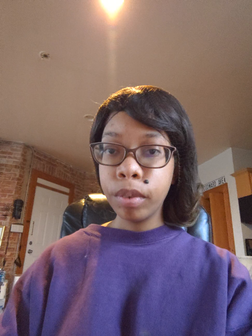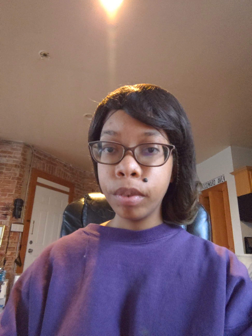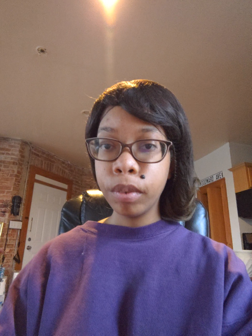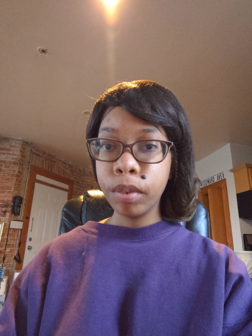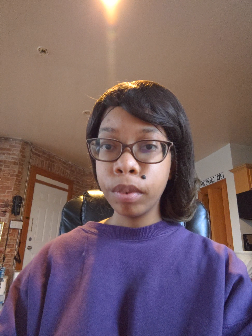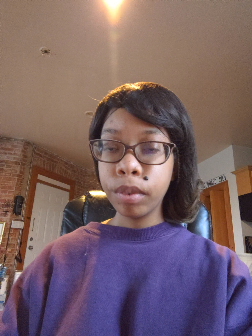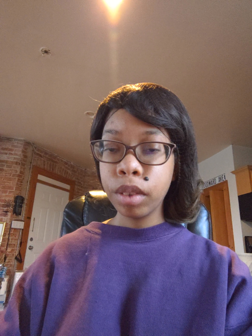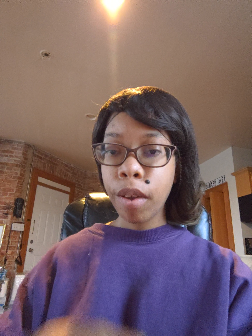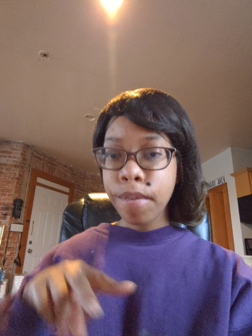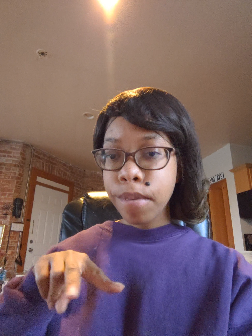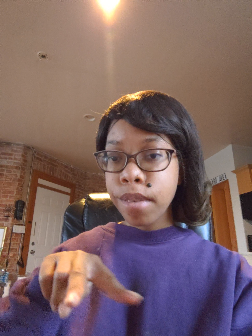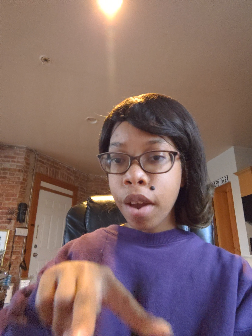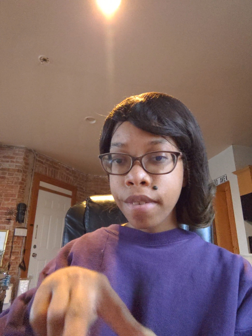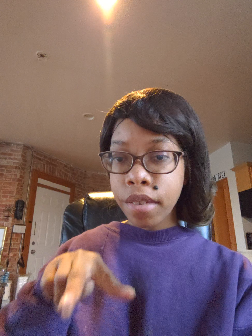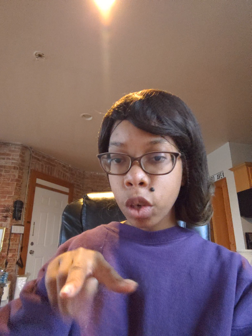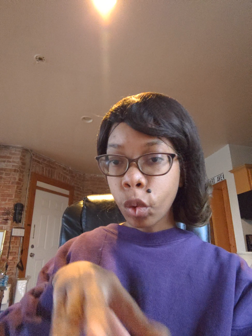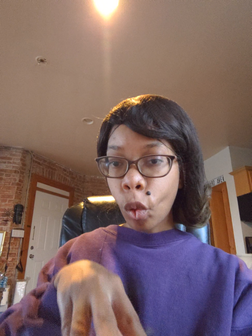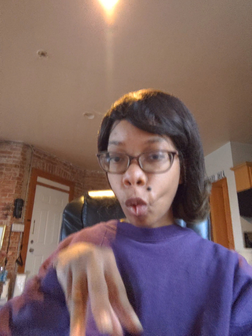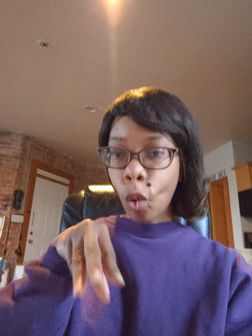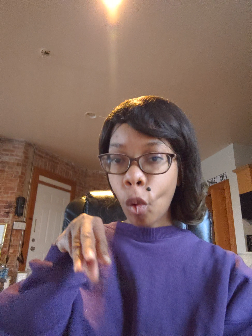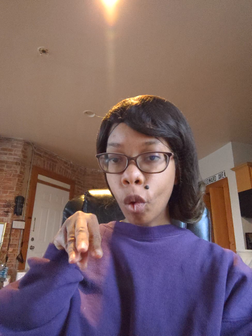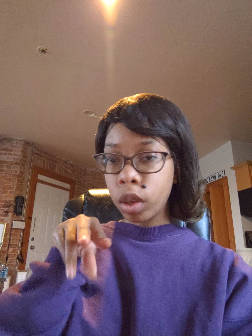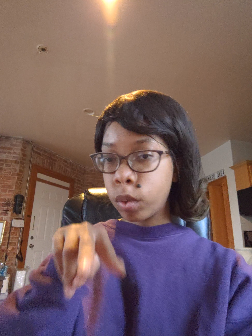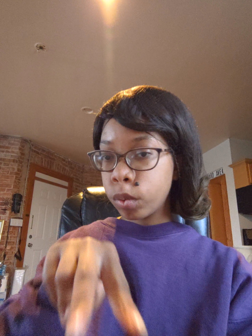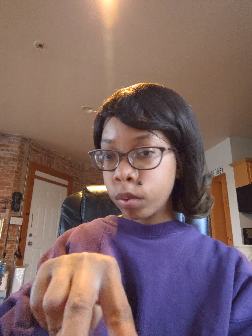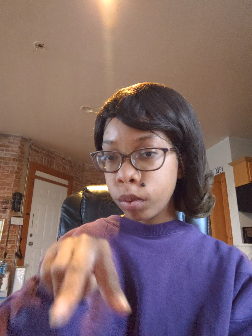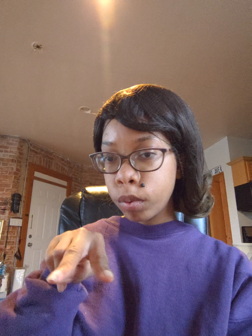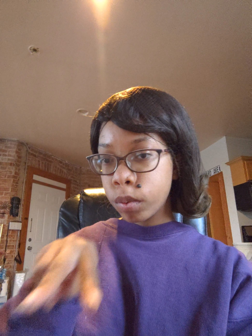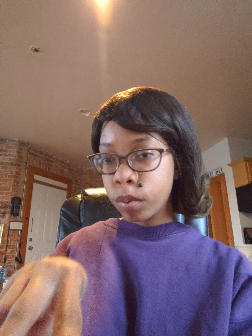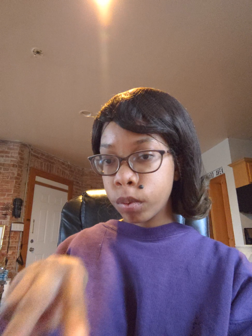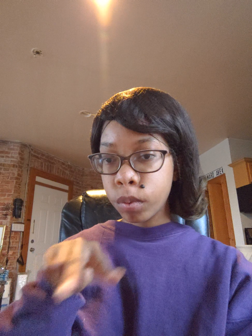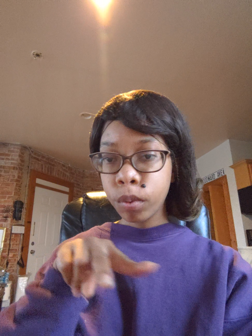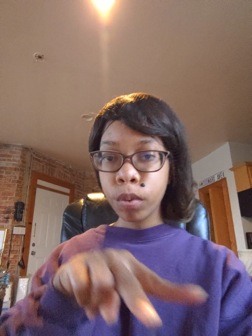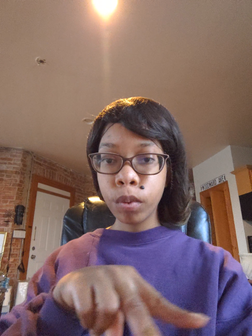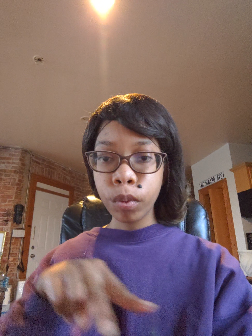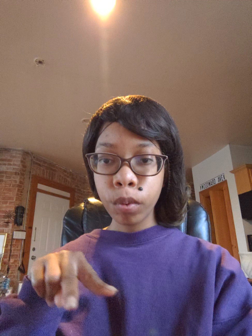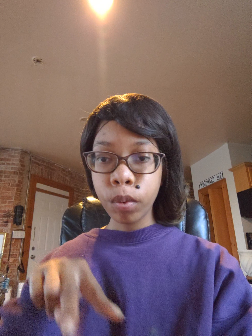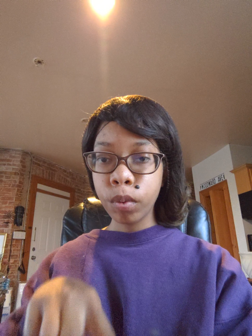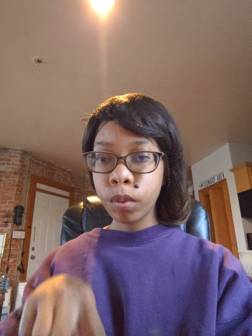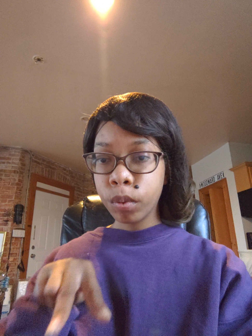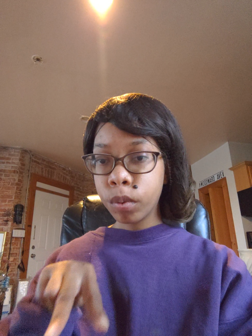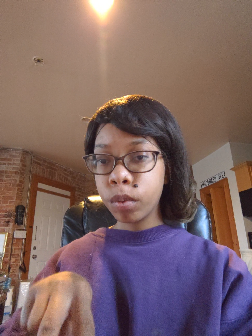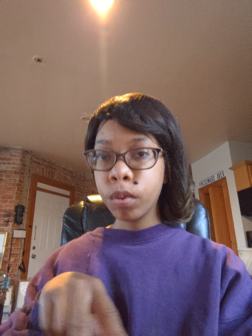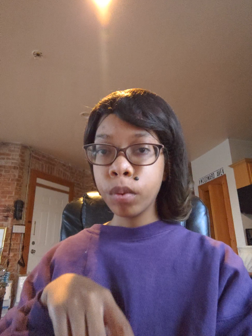vacuum